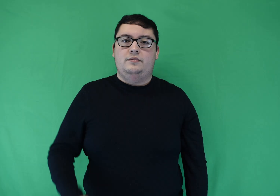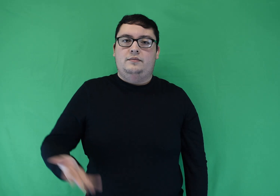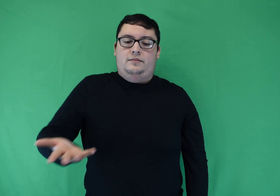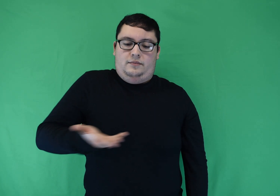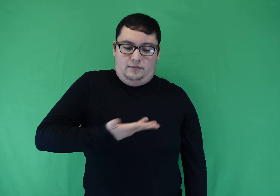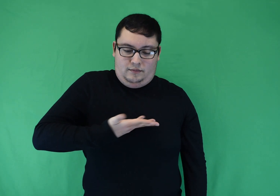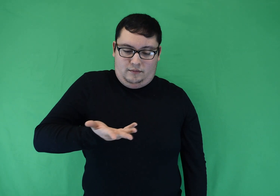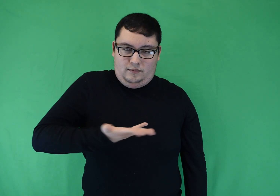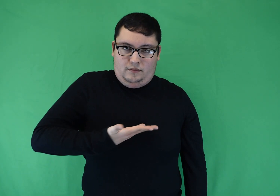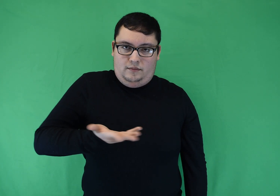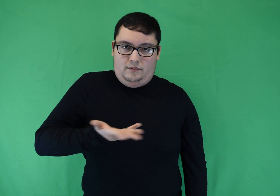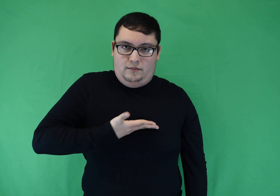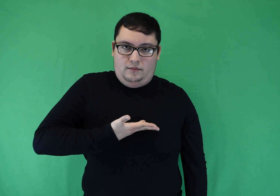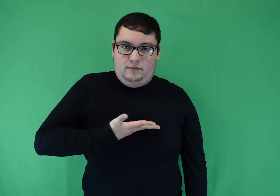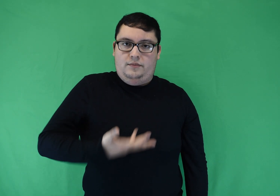tener